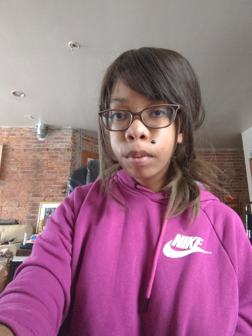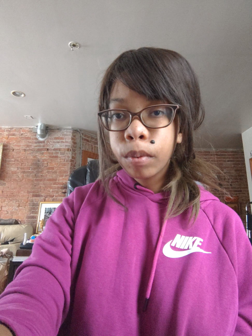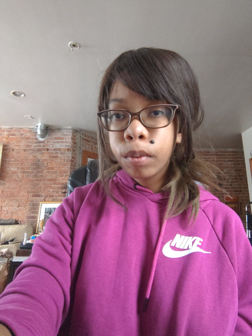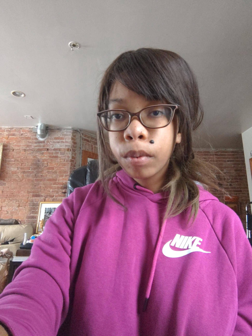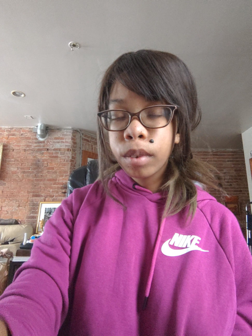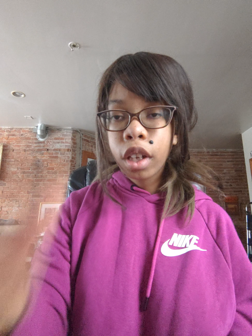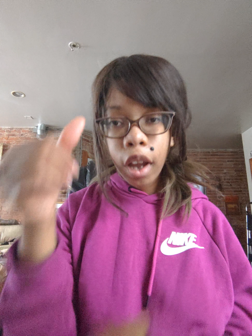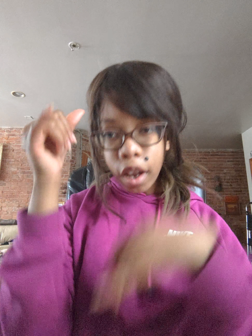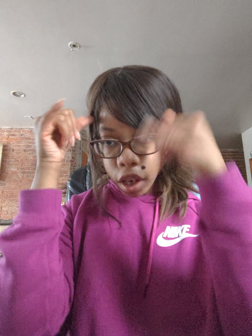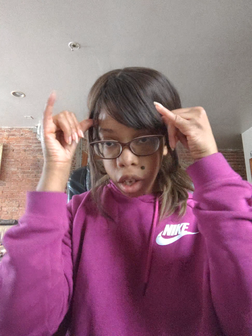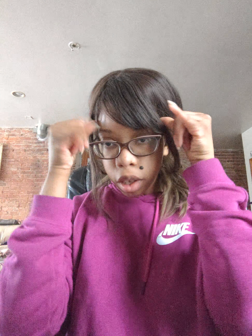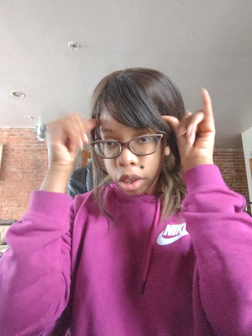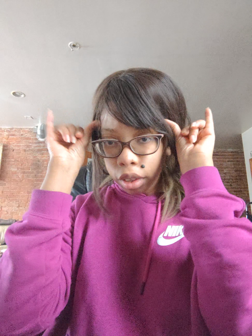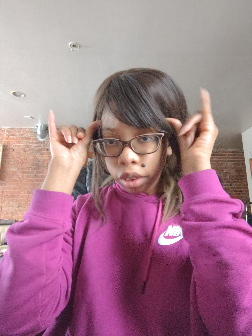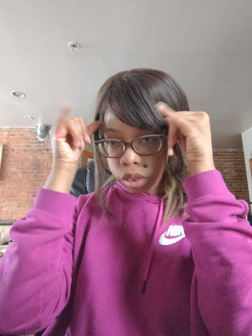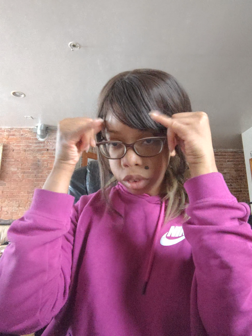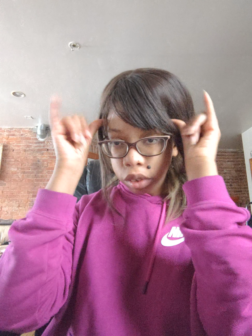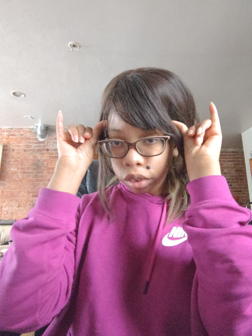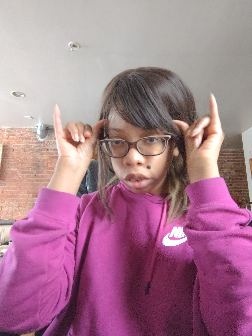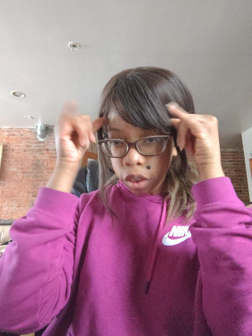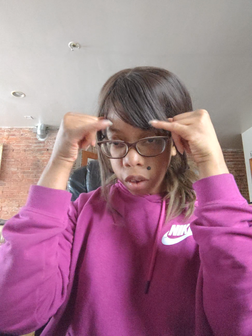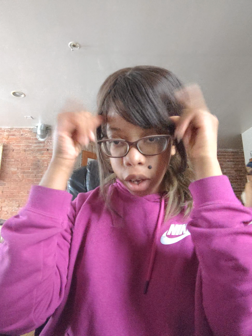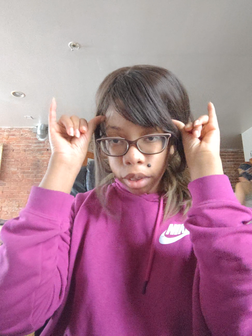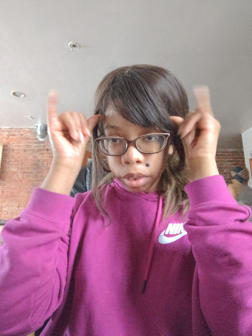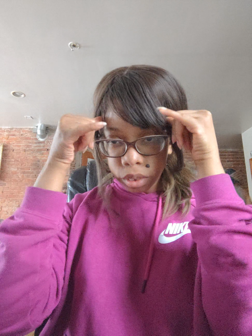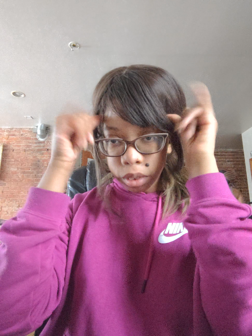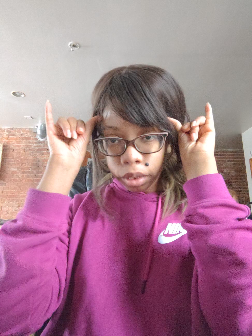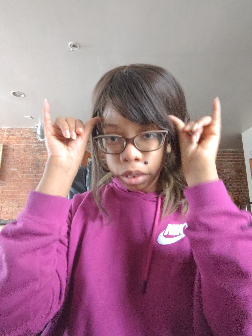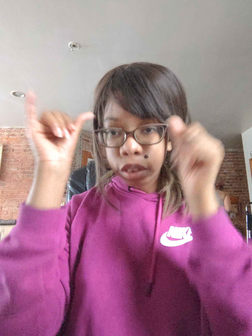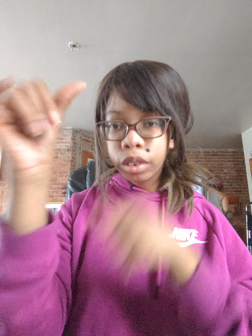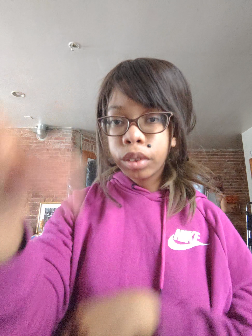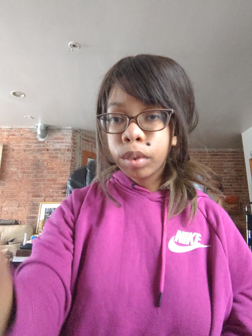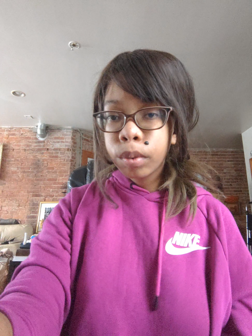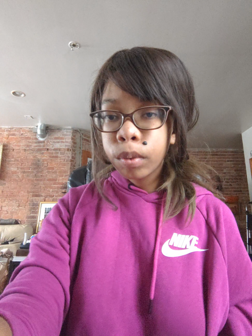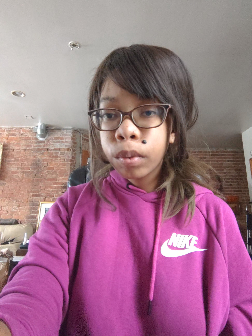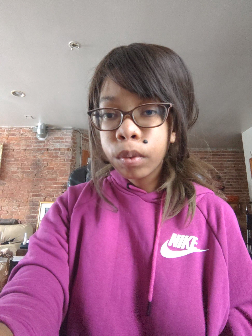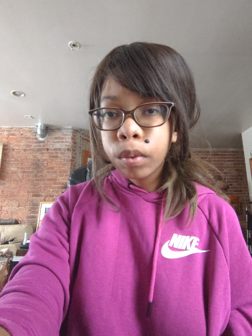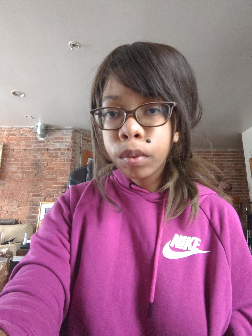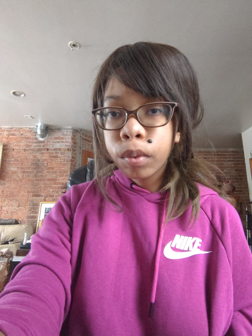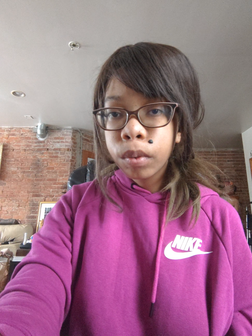cow